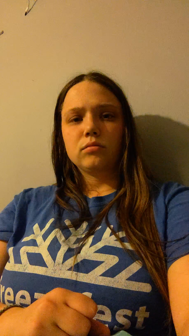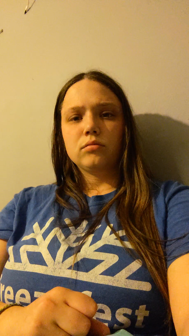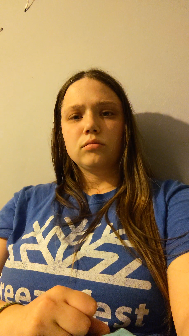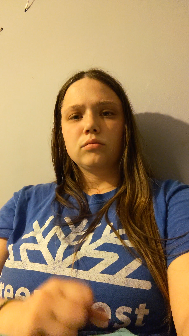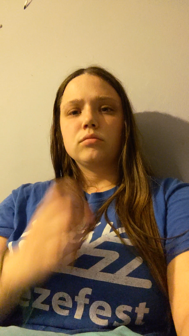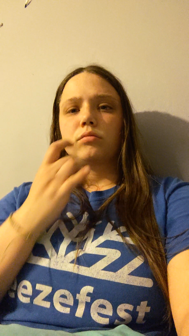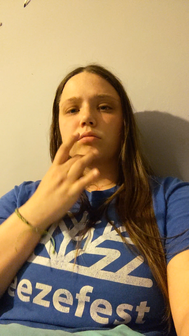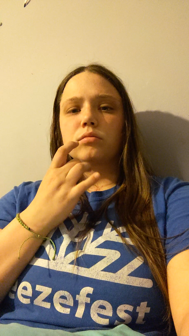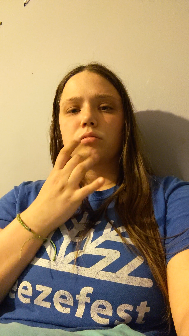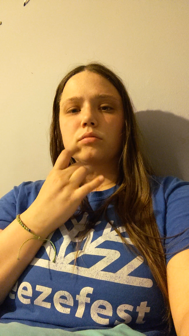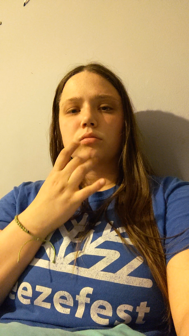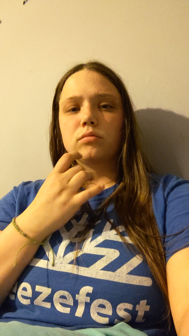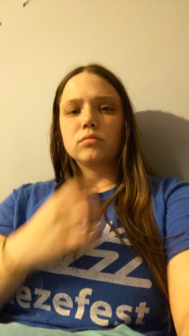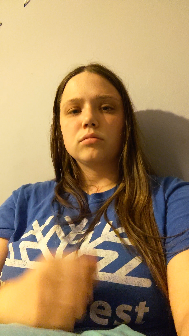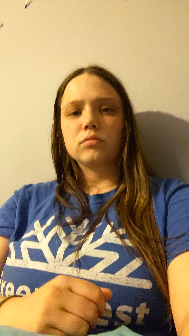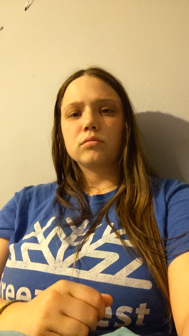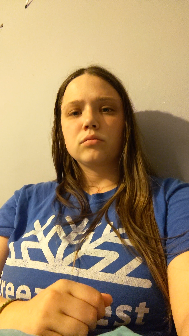light bulb